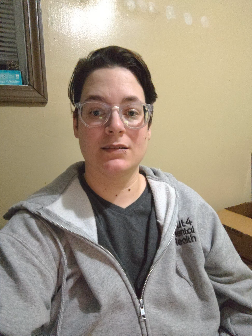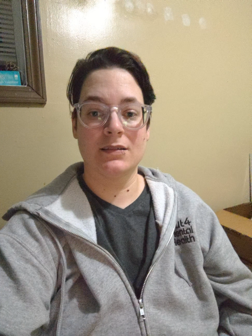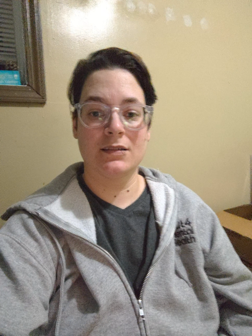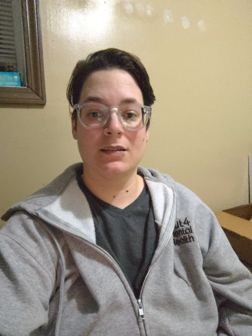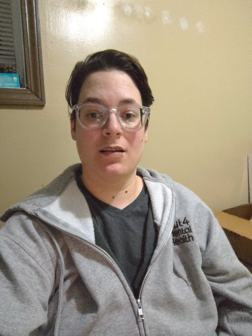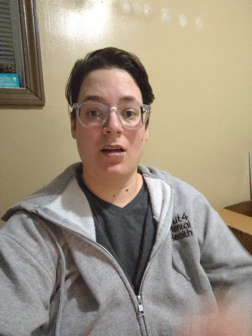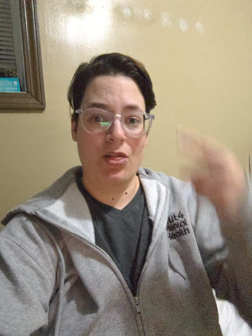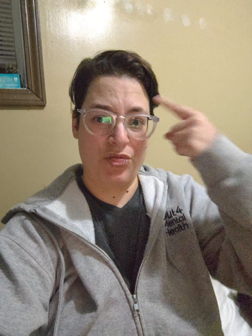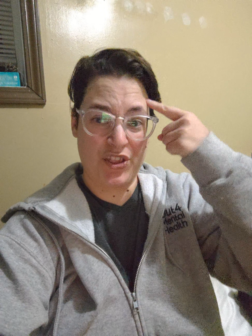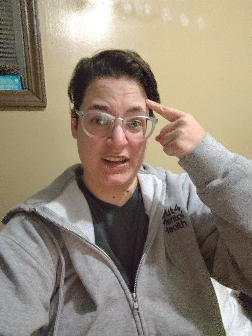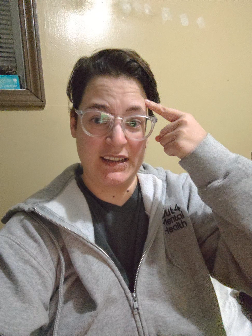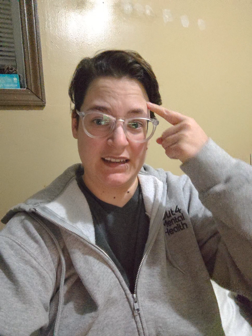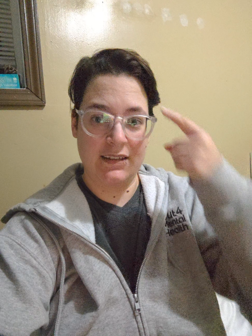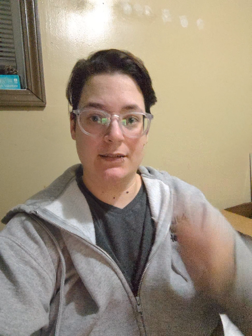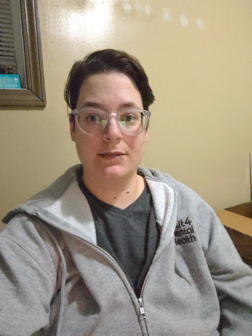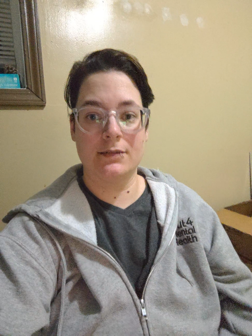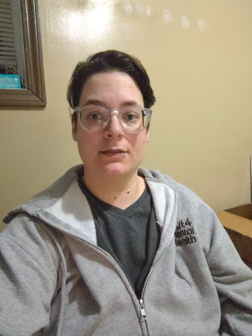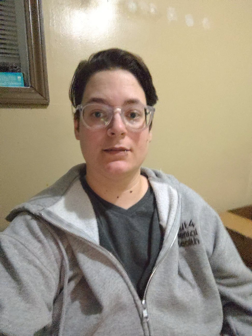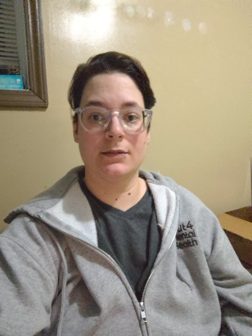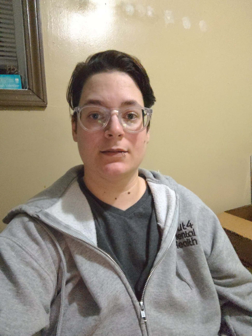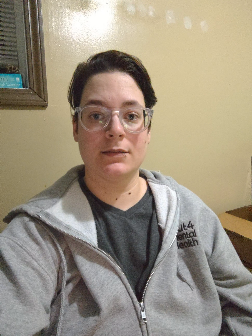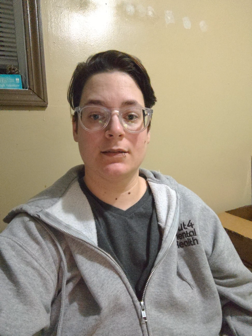think